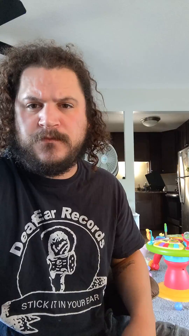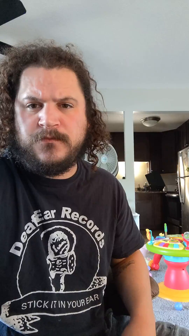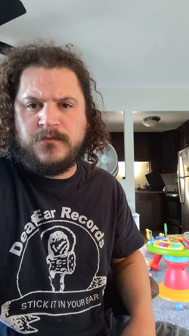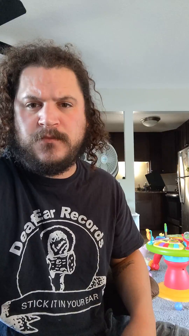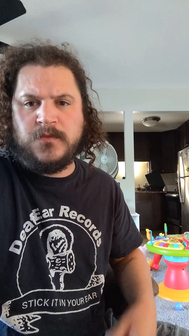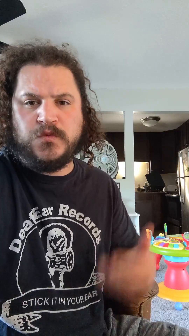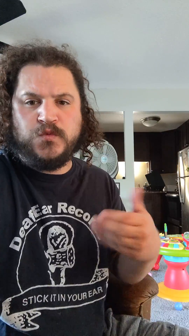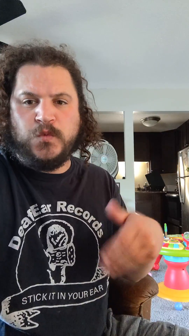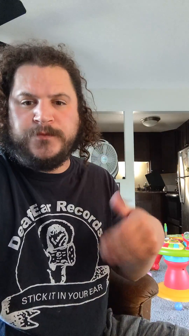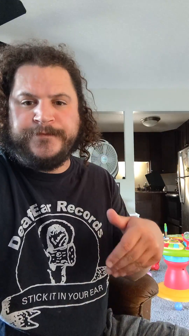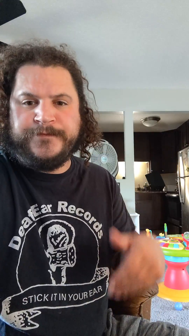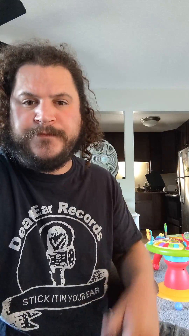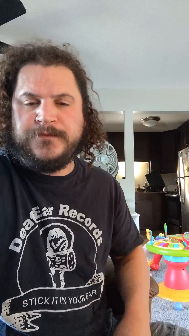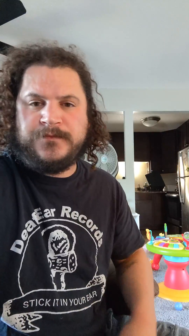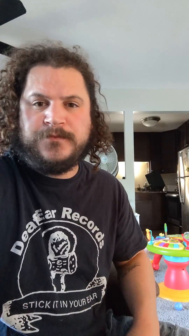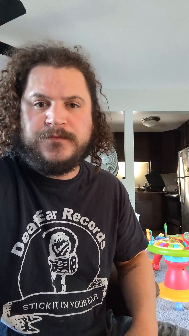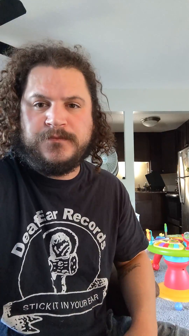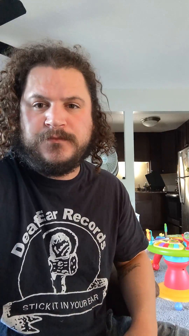shorts